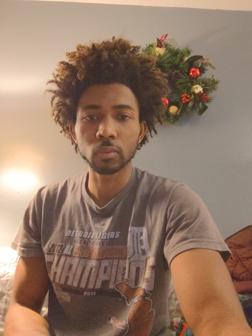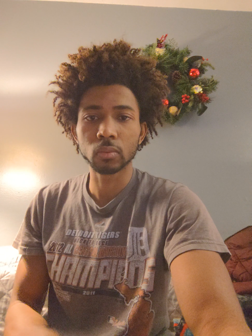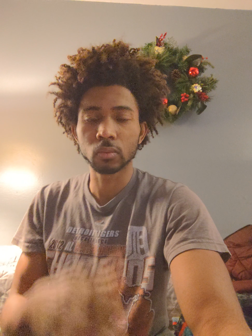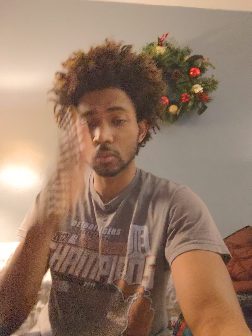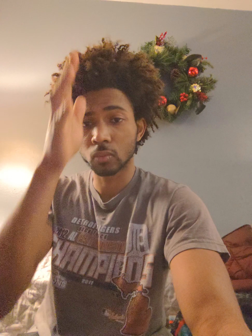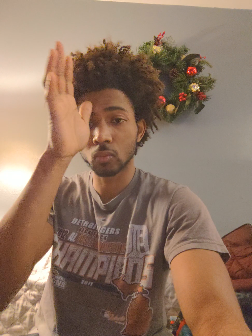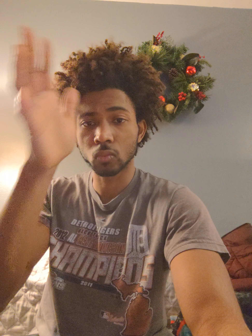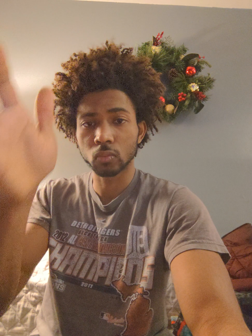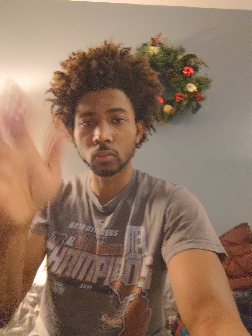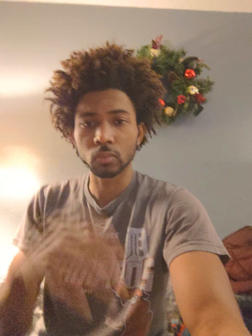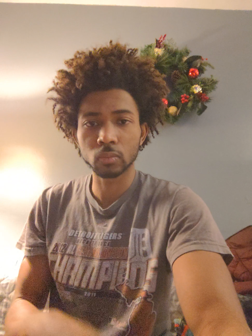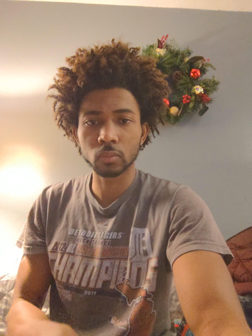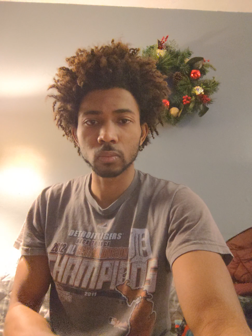grandpa